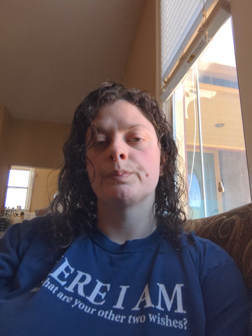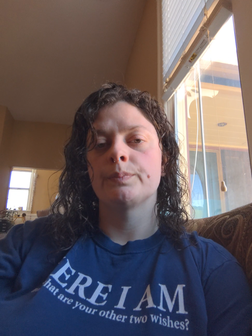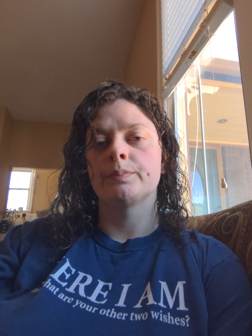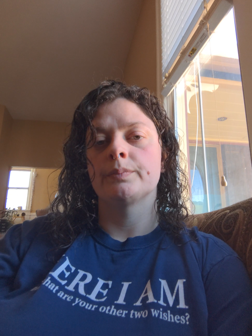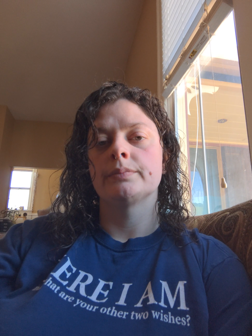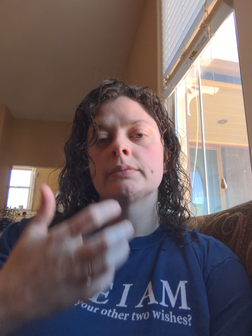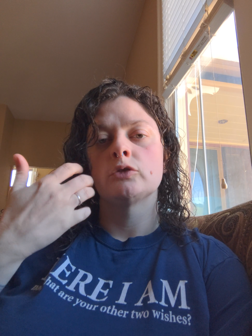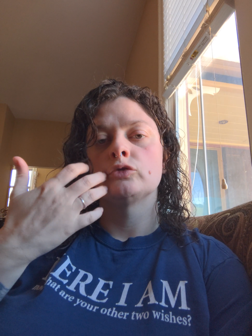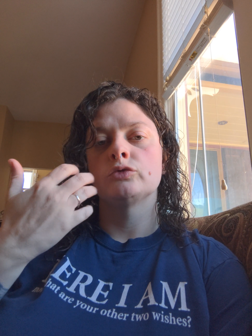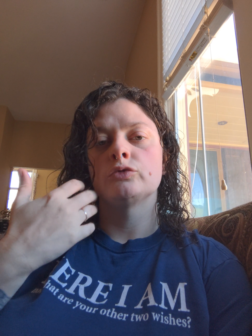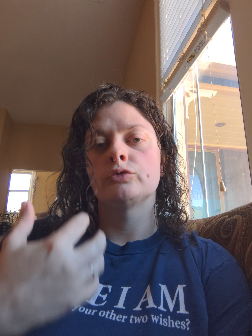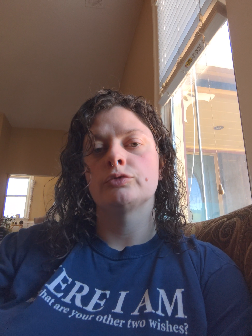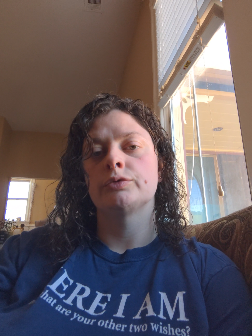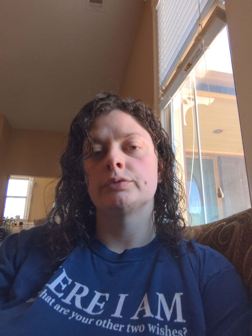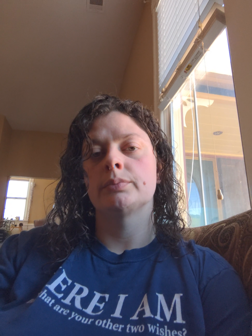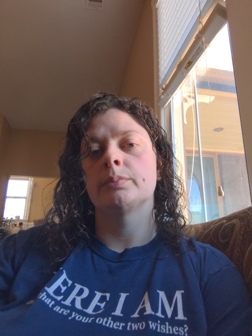tiger